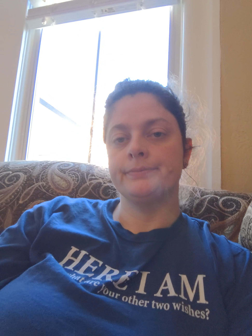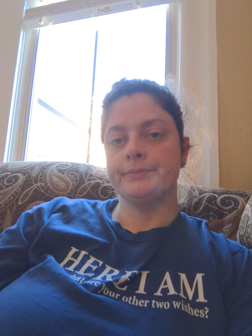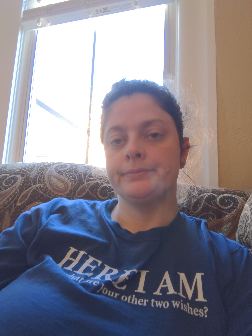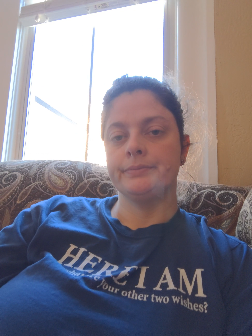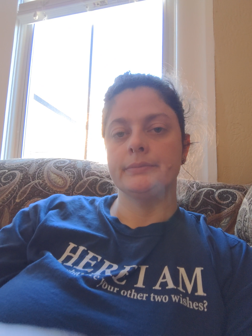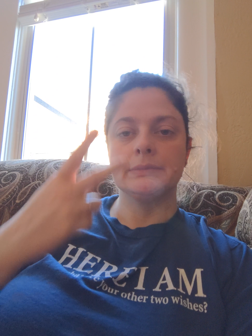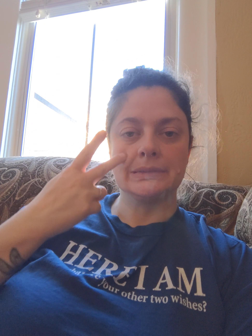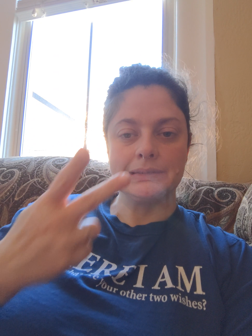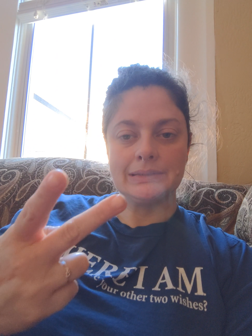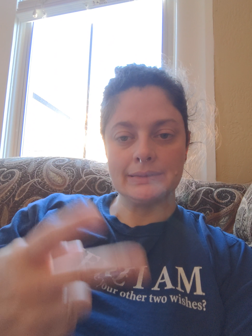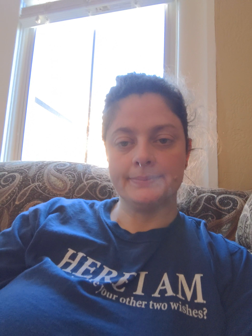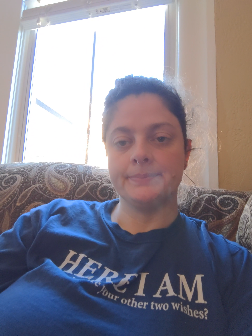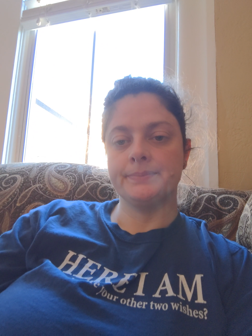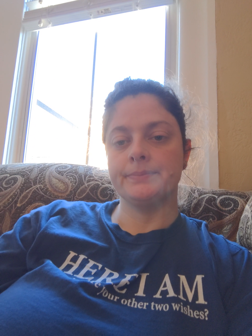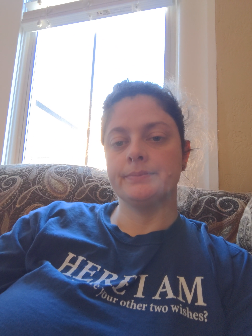see